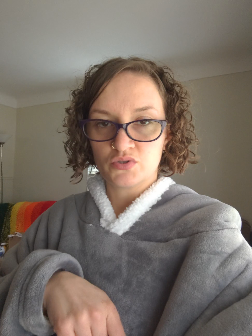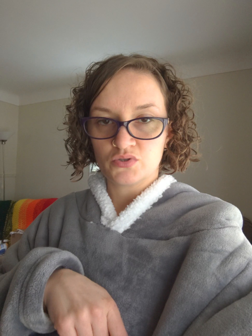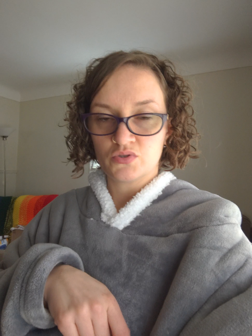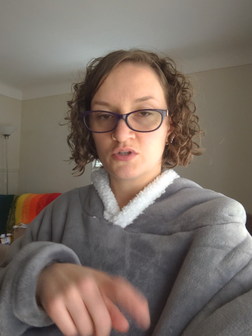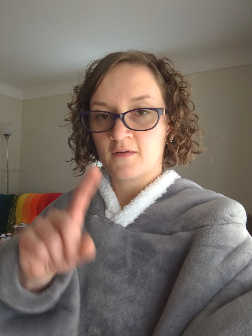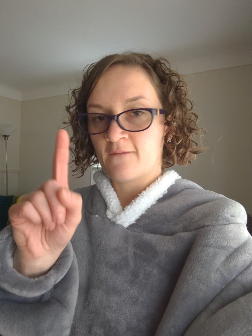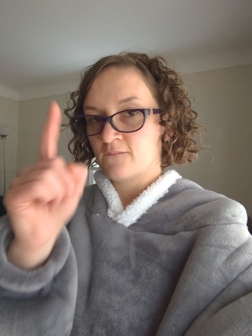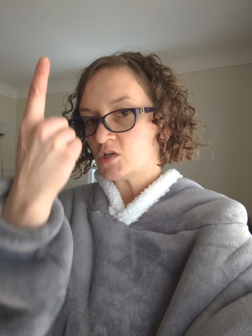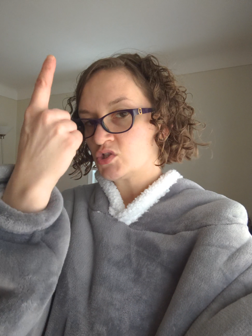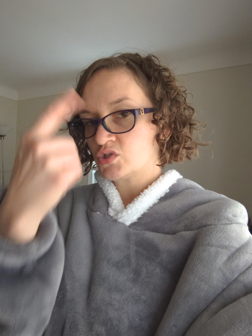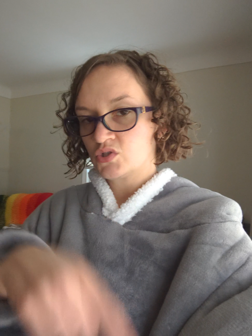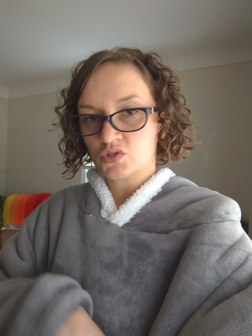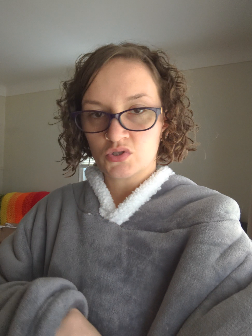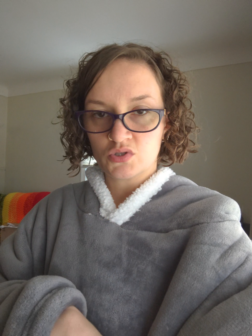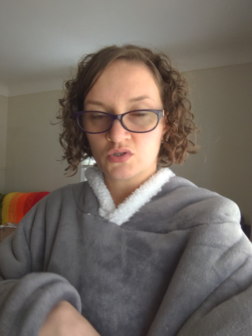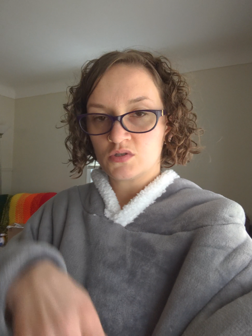first